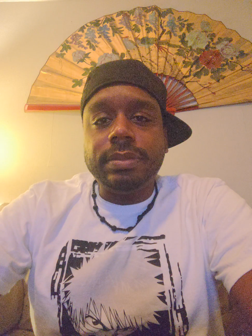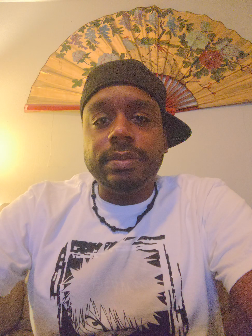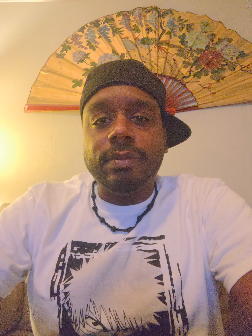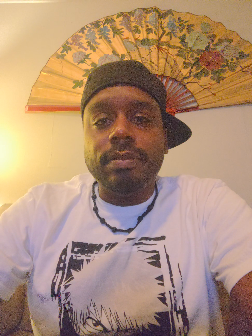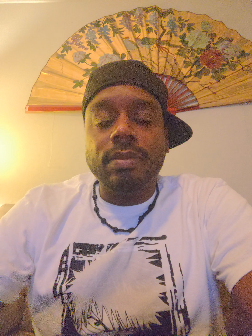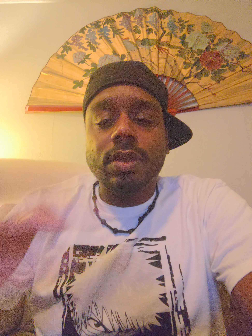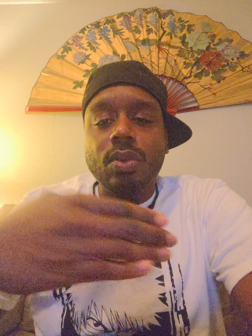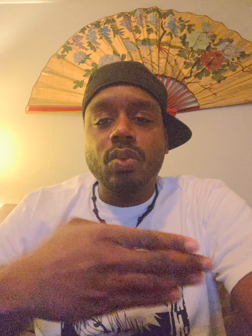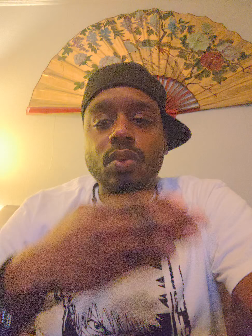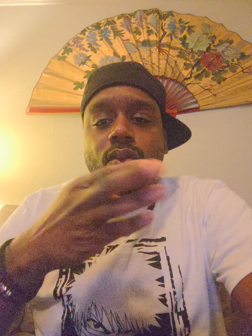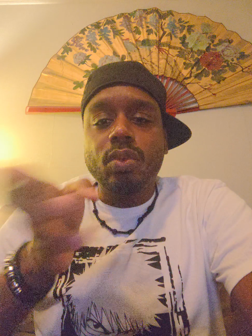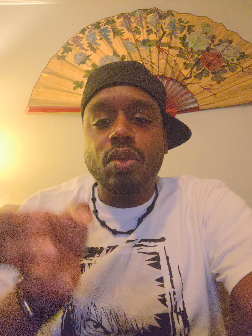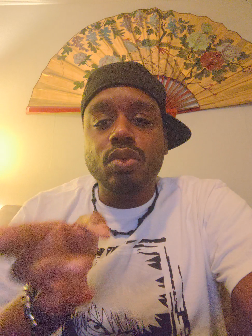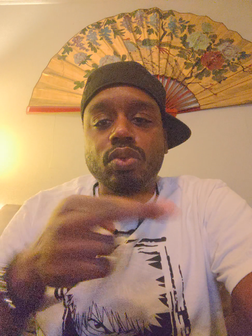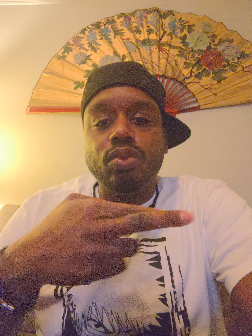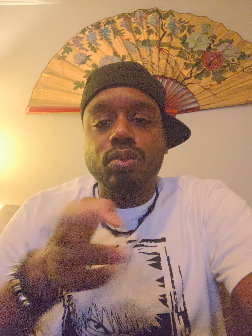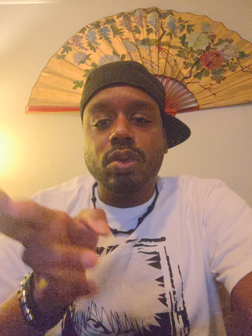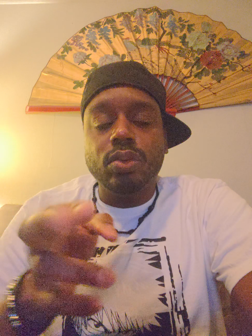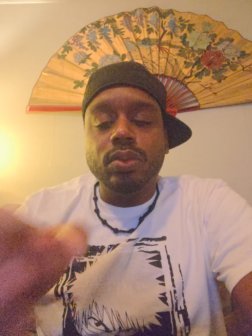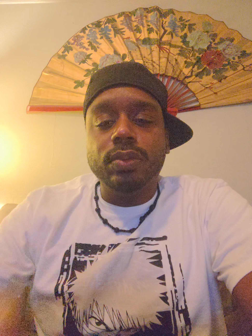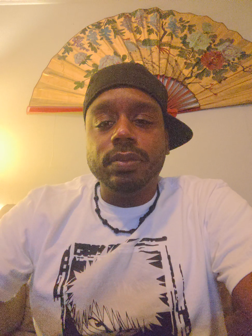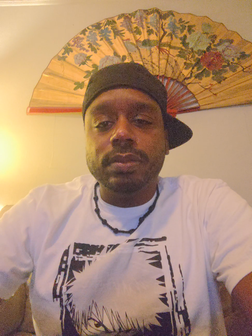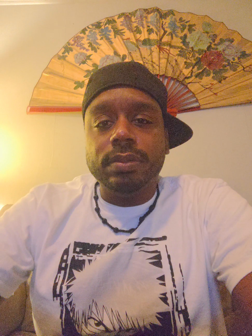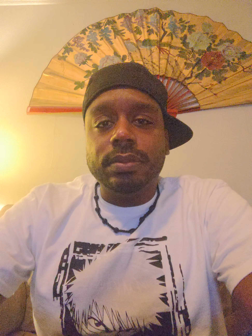room